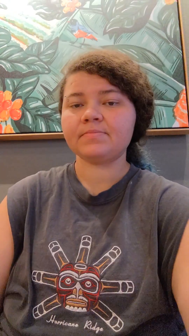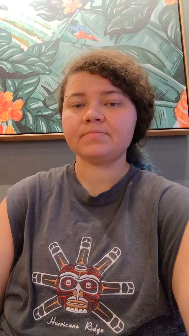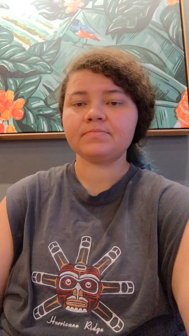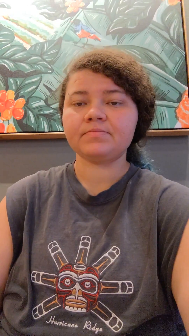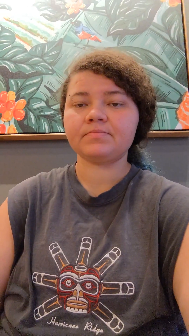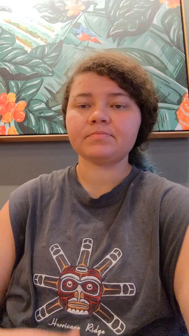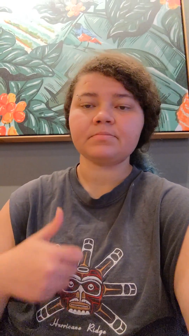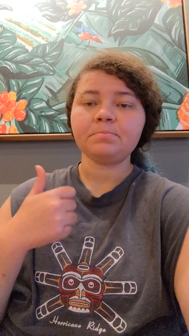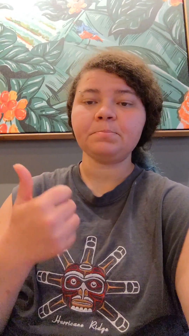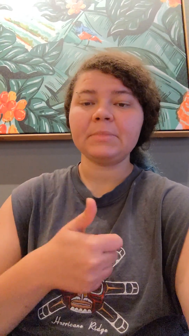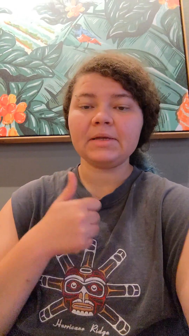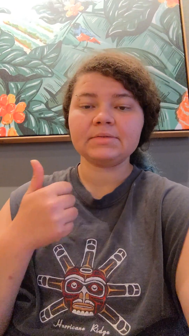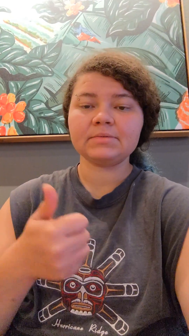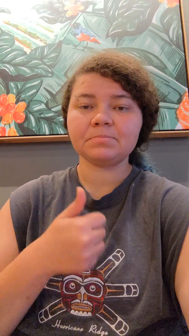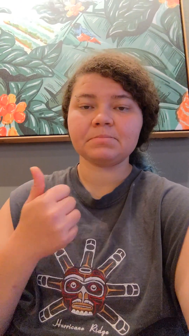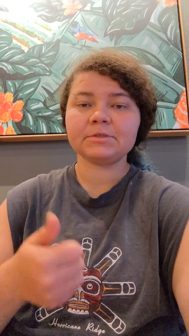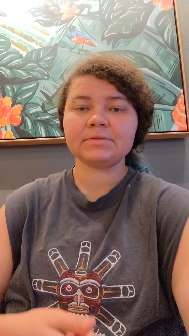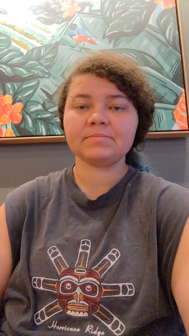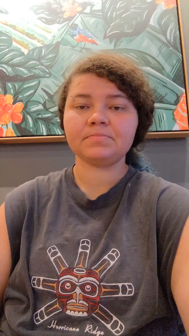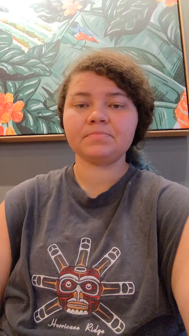basement